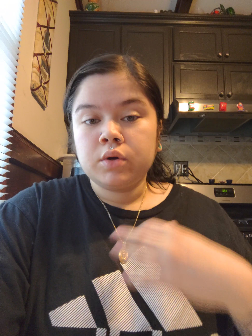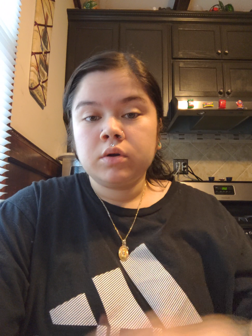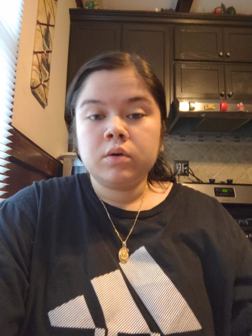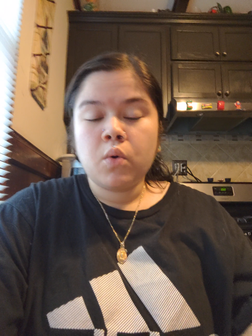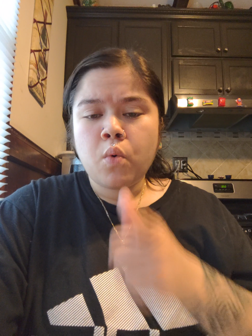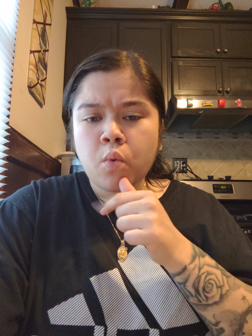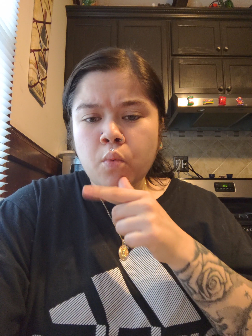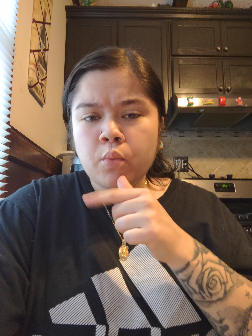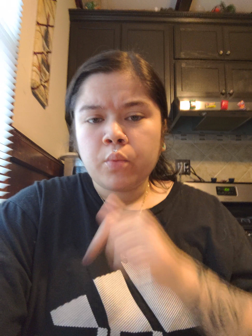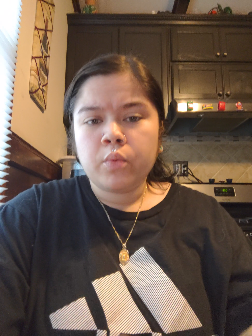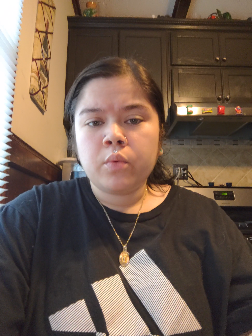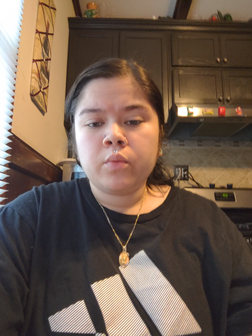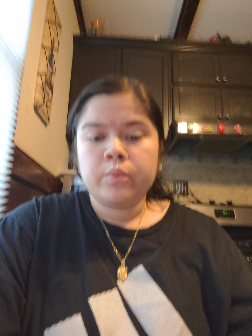who